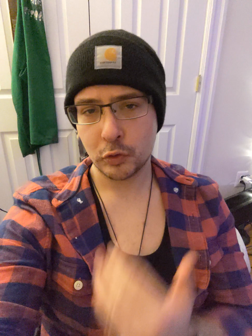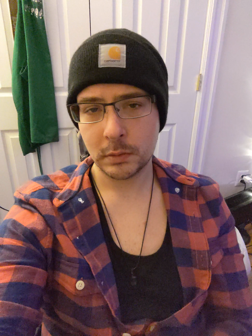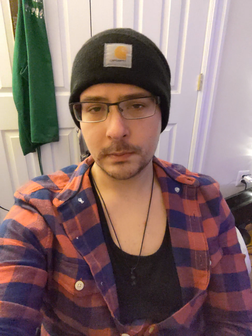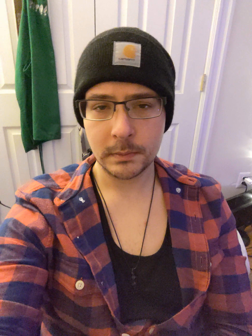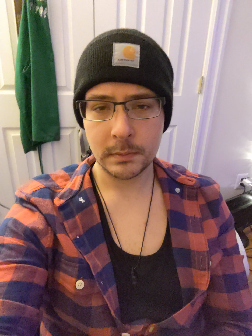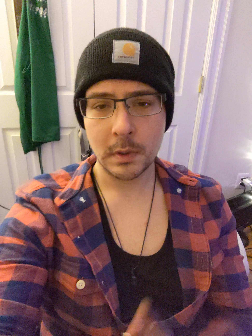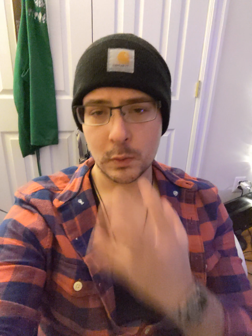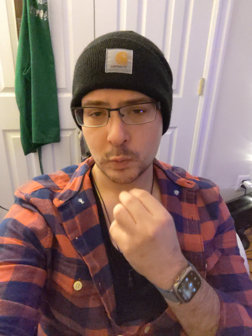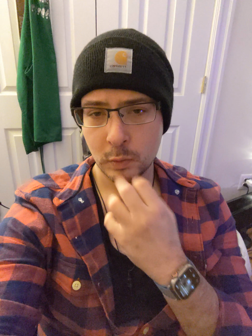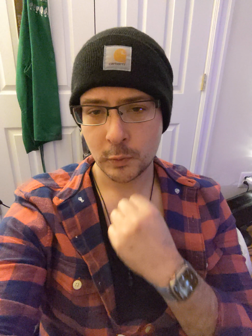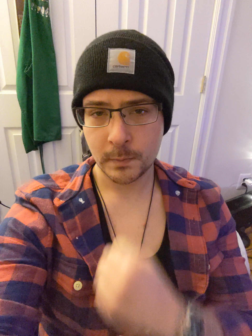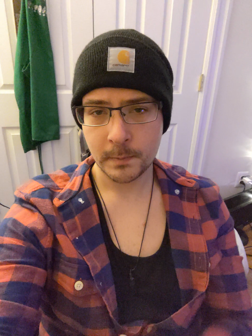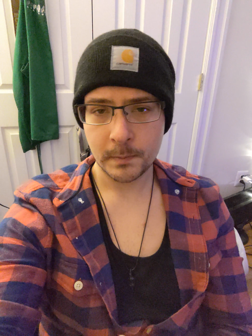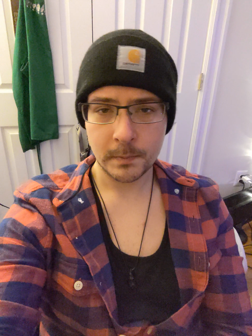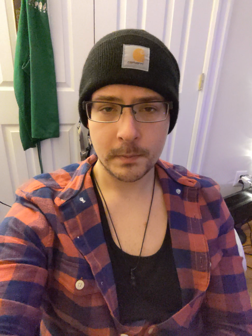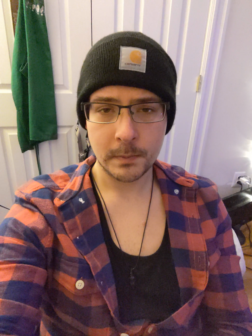underwear